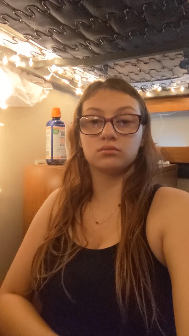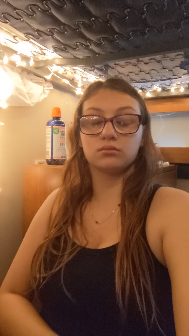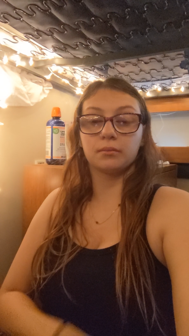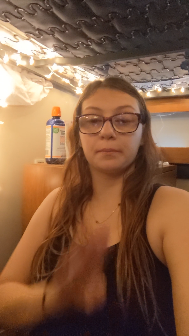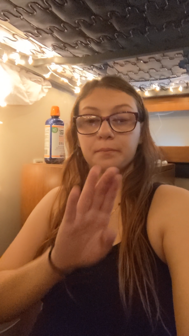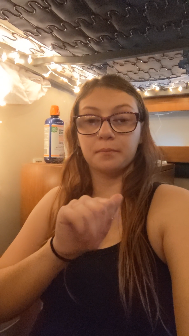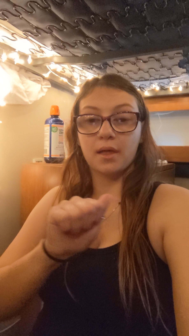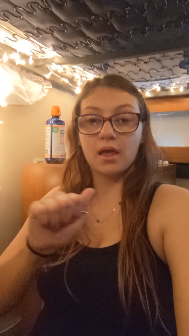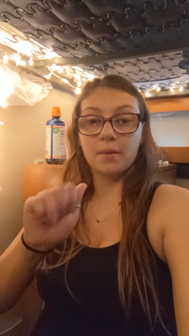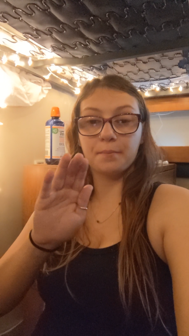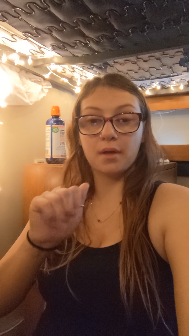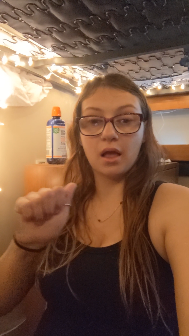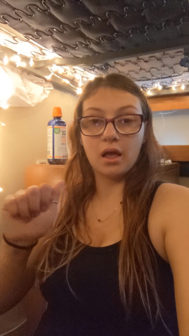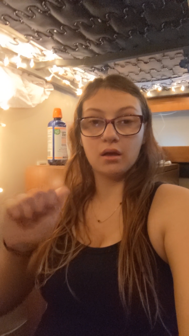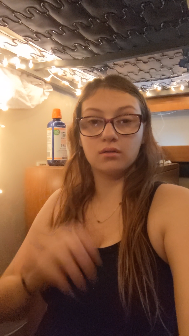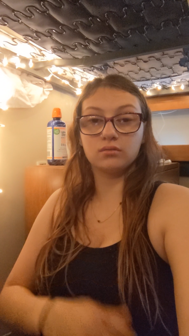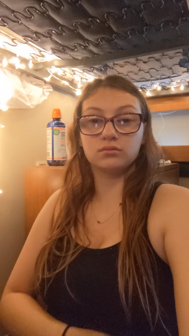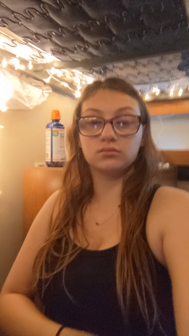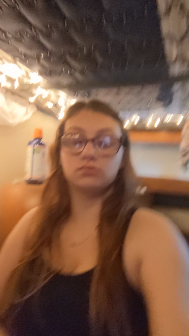baa baa